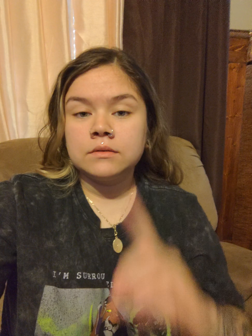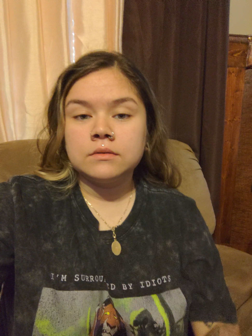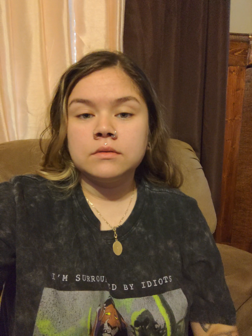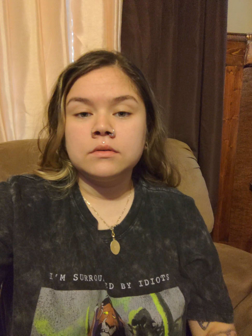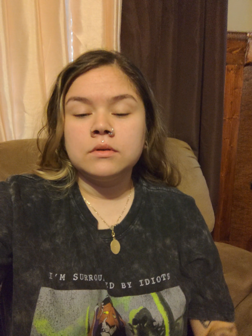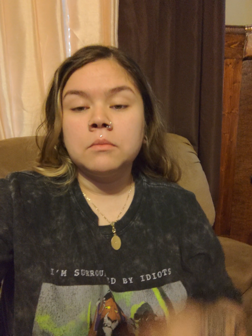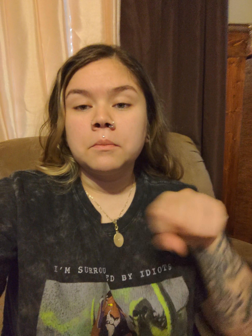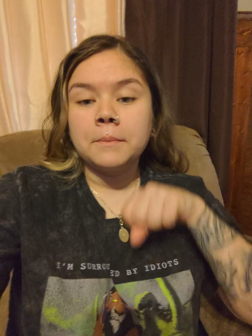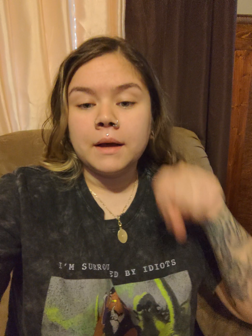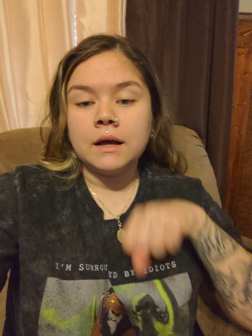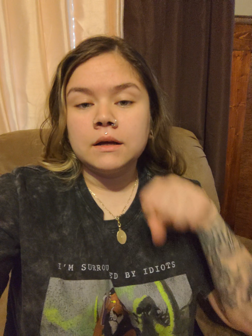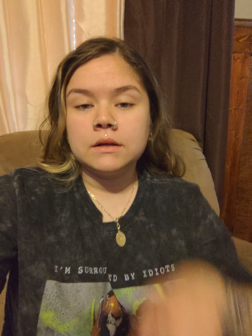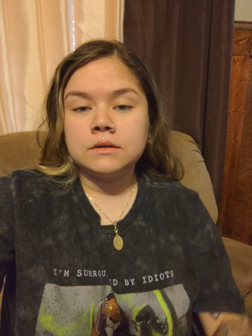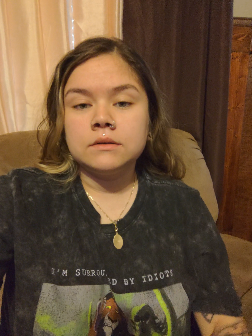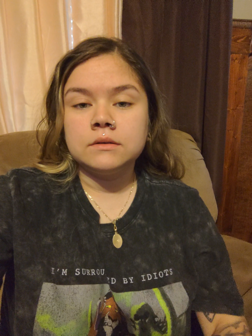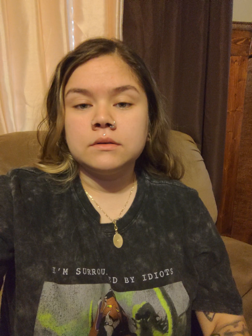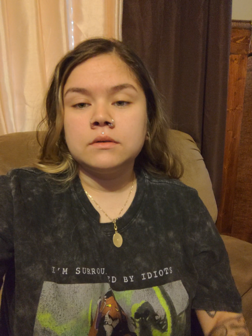bicycle